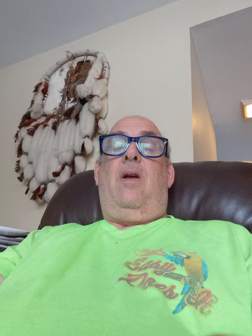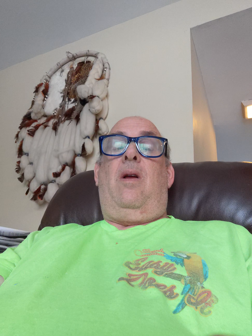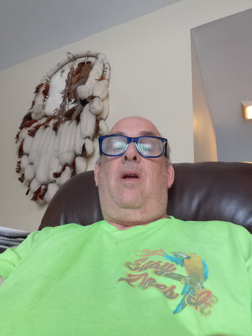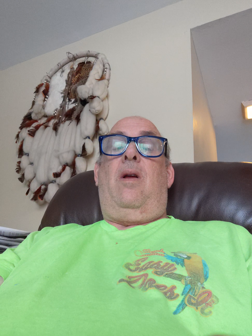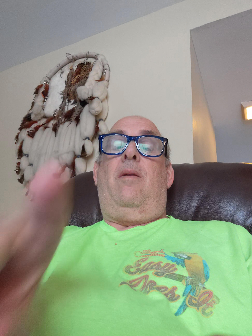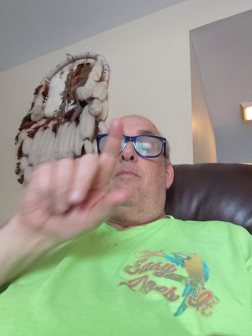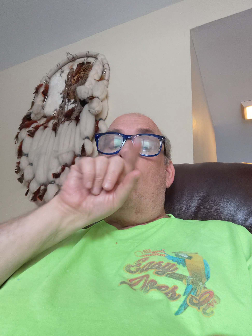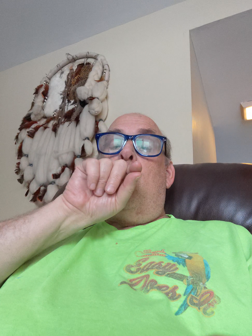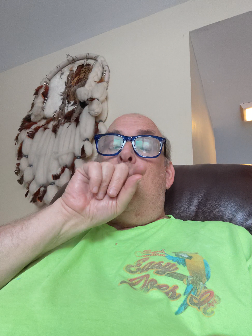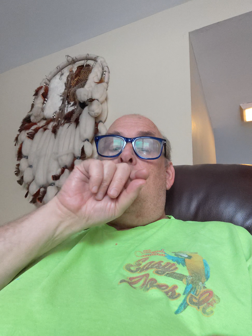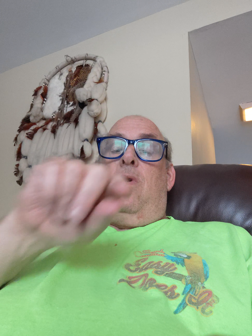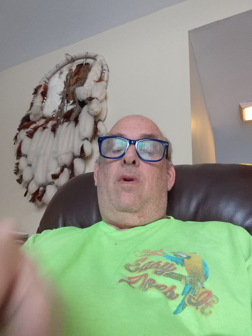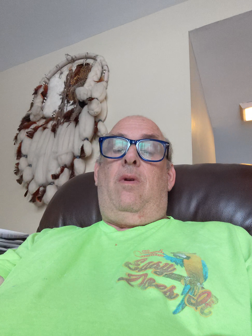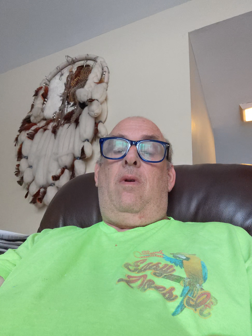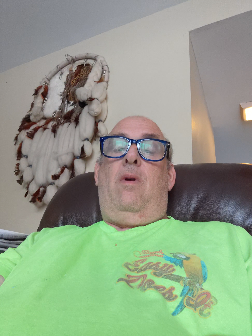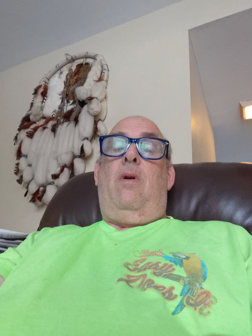bird